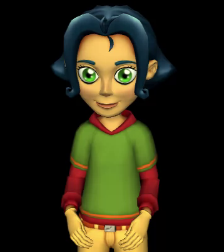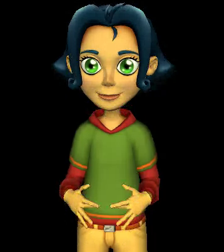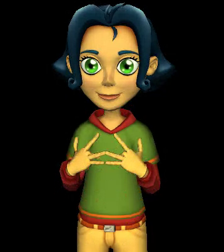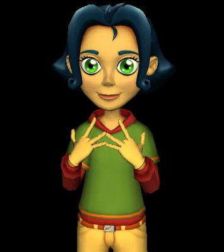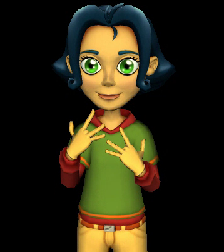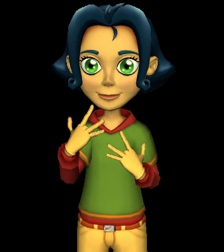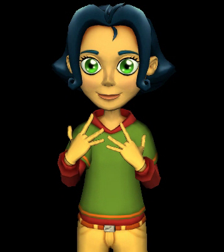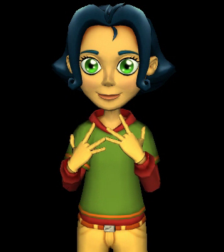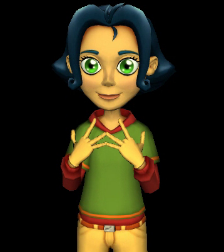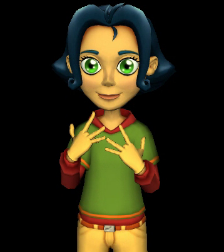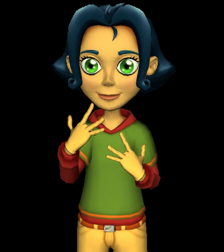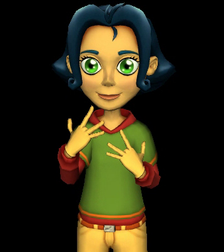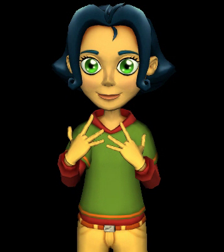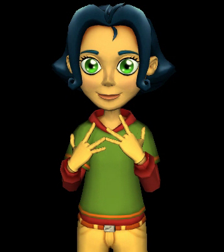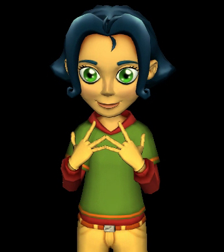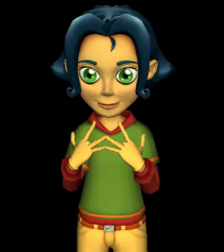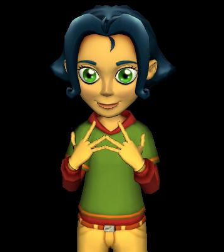مسرح